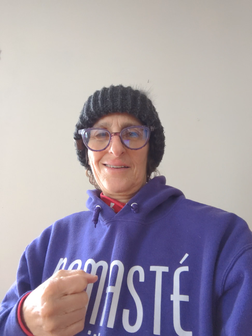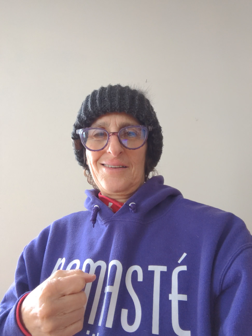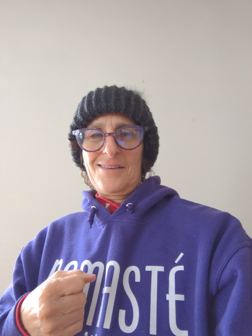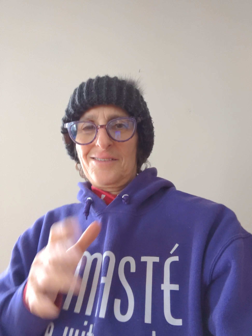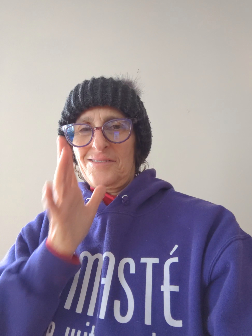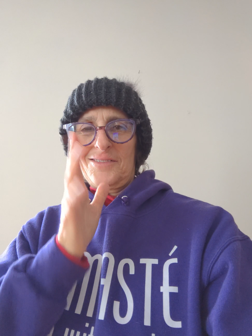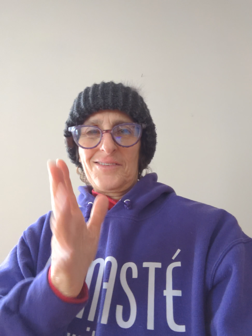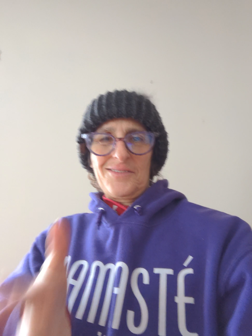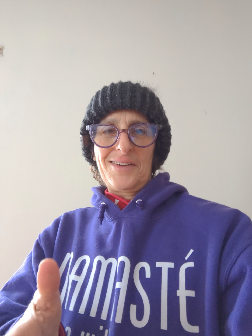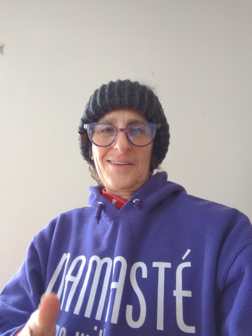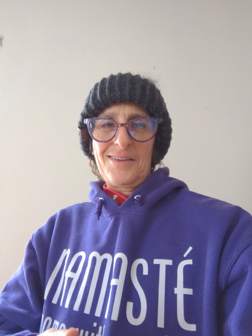grandma